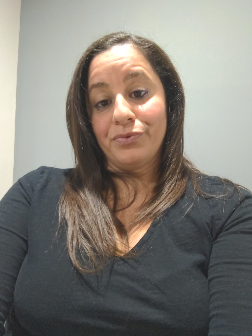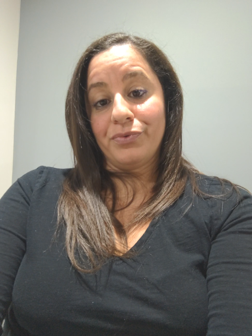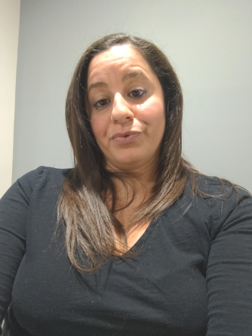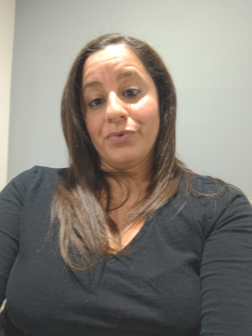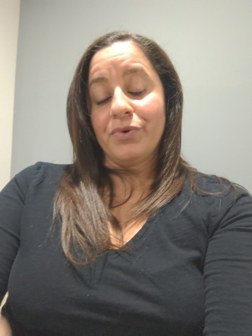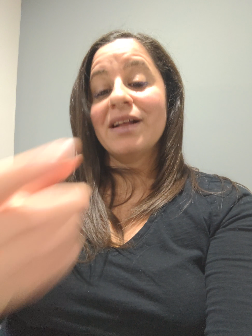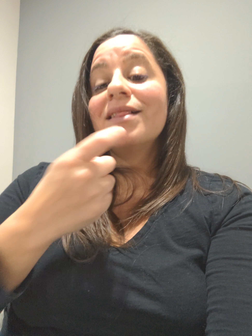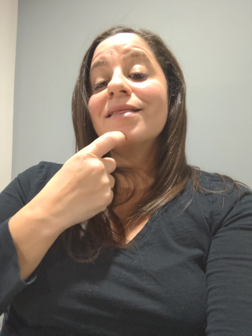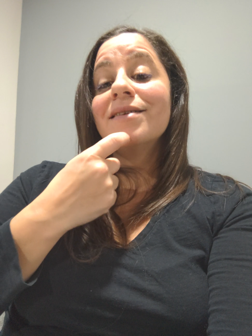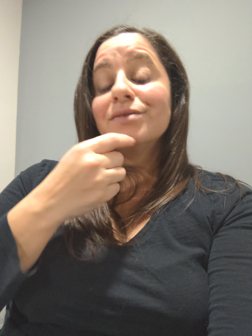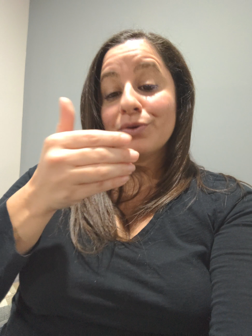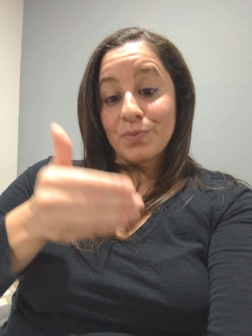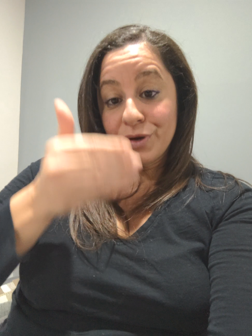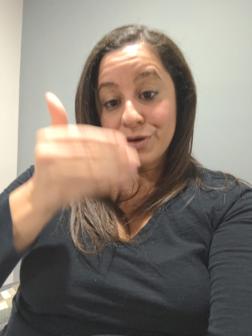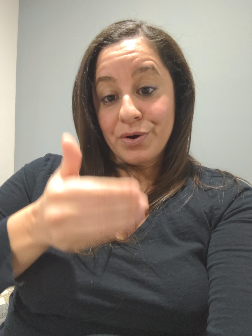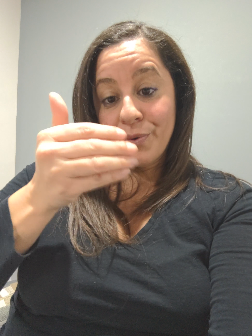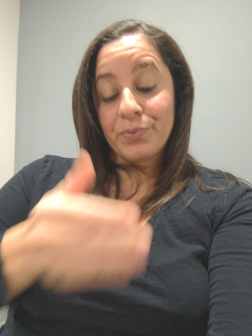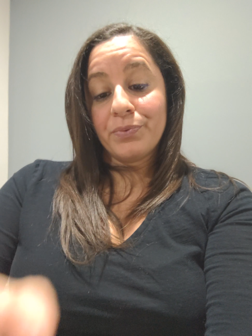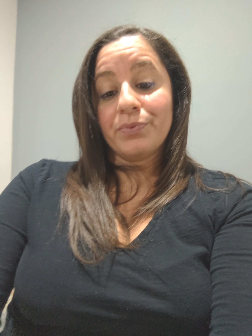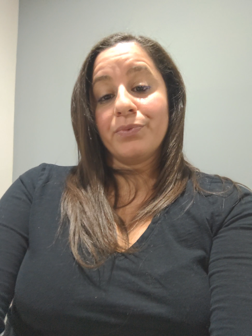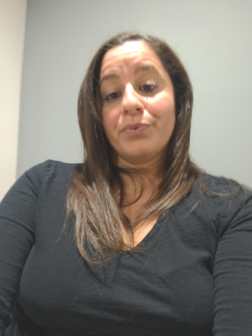window